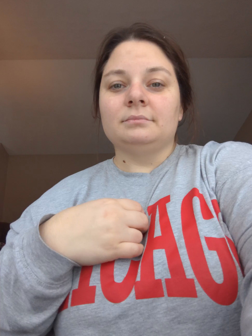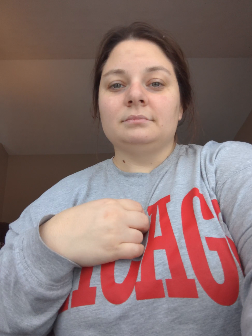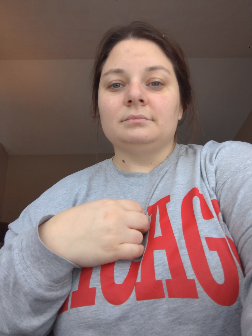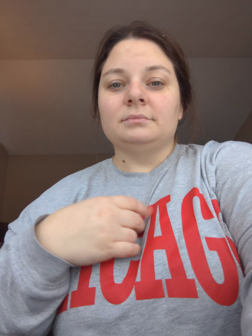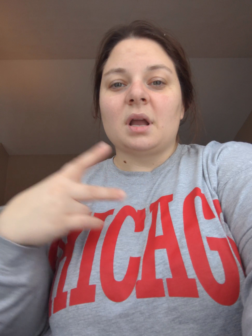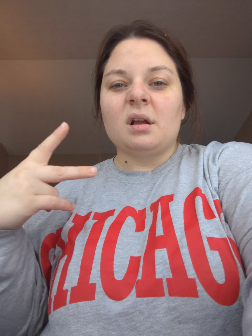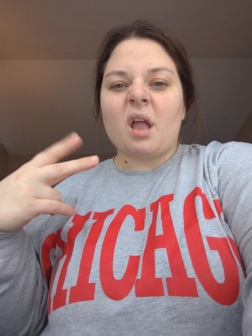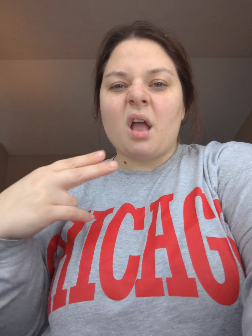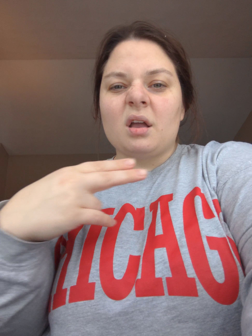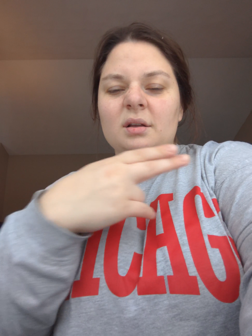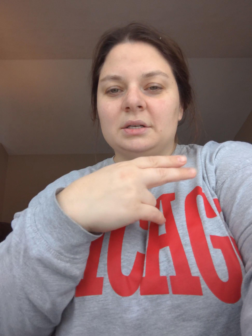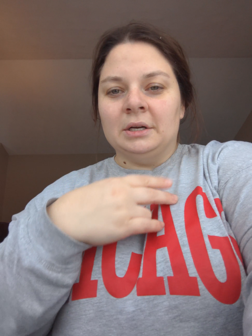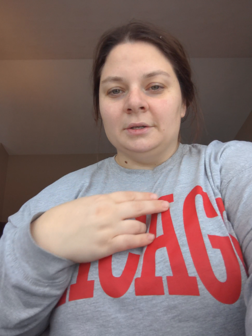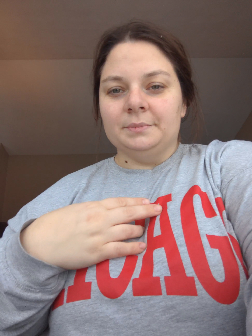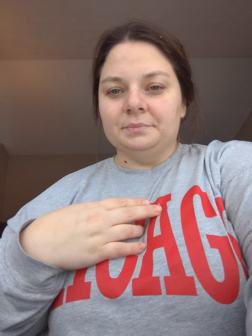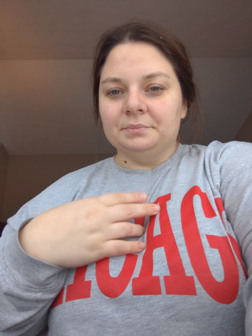cut